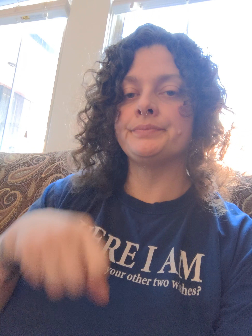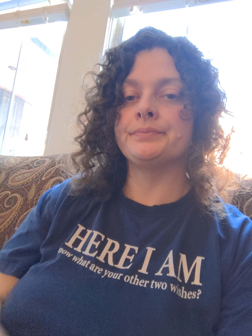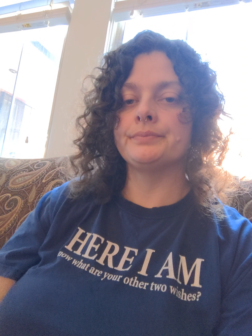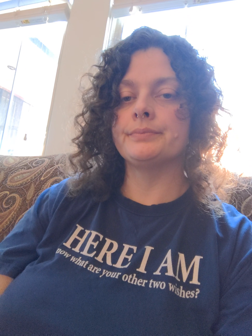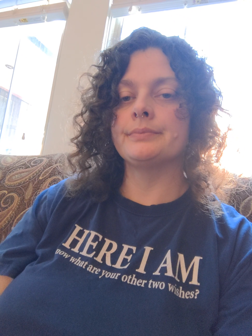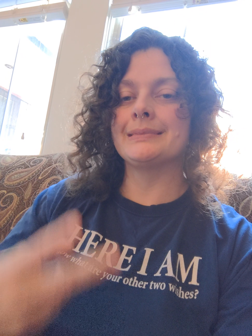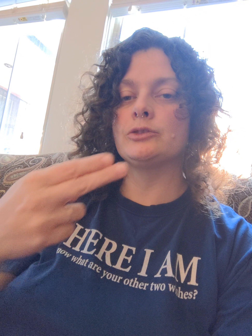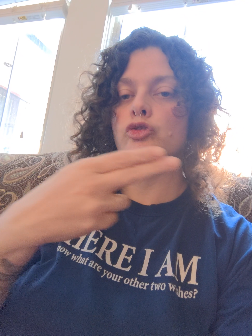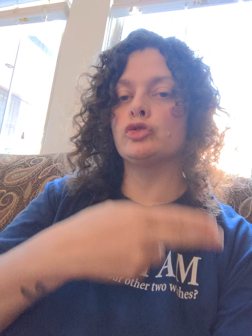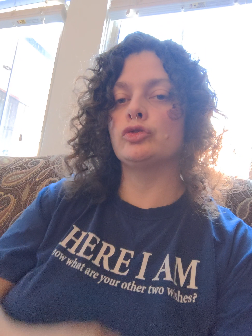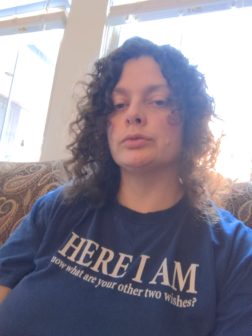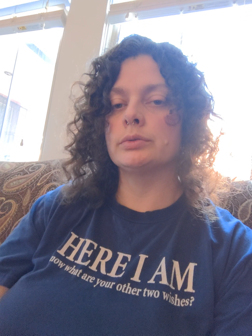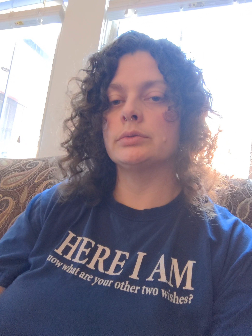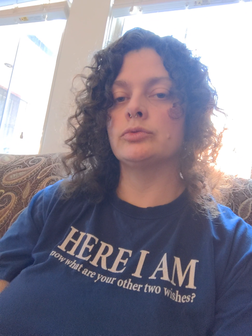scissors